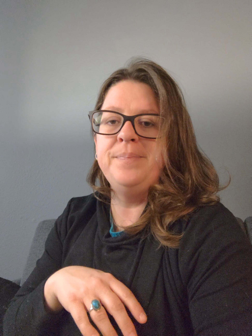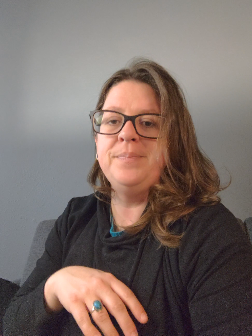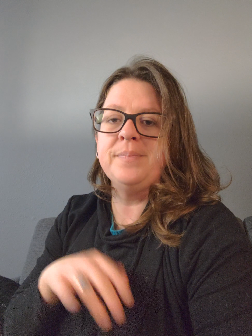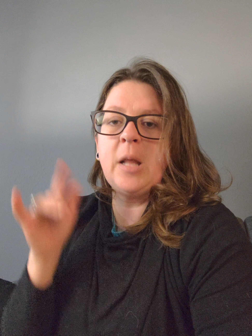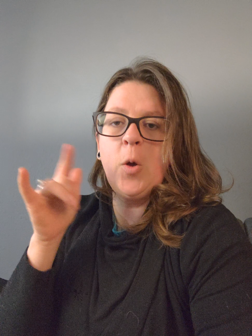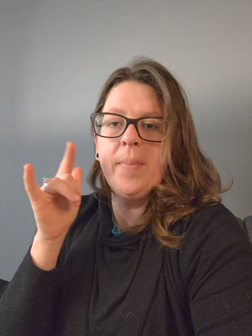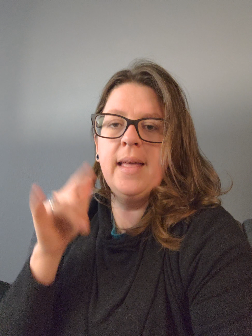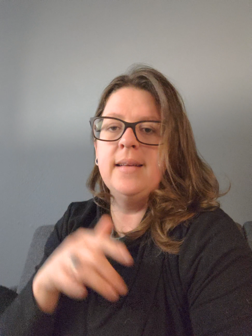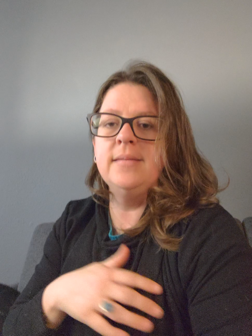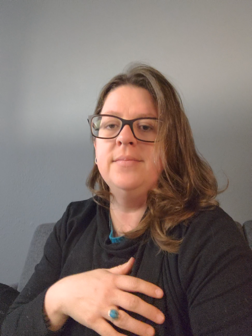airplane